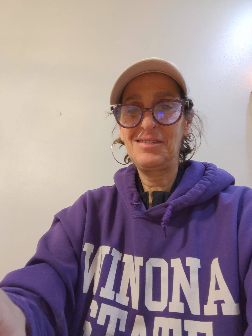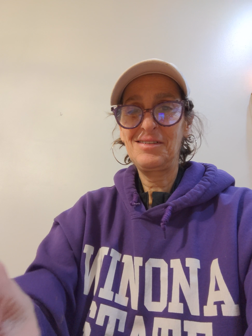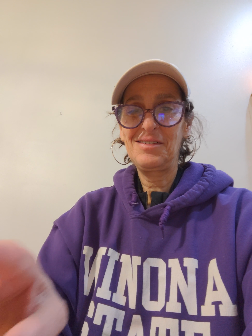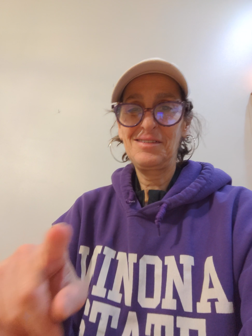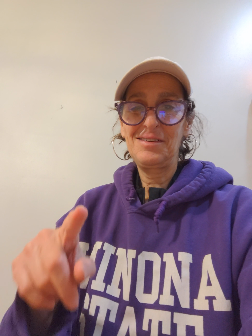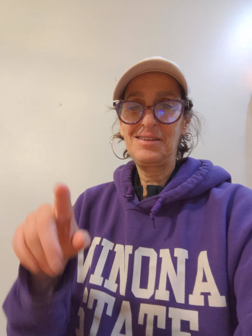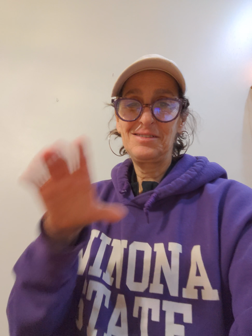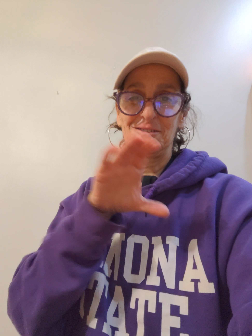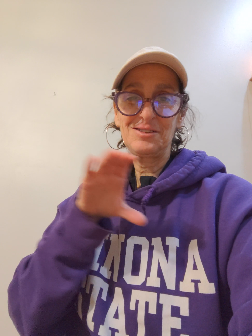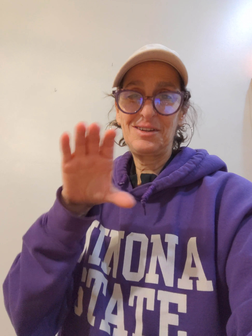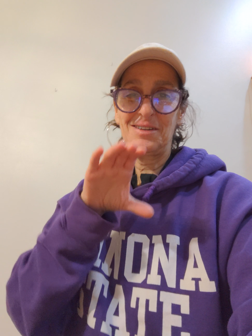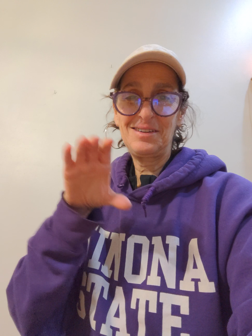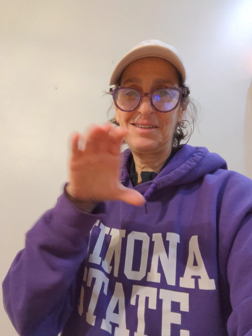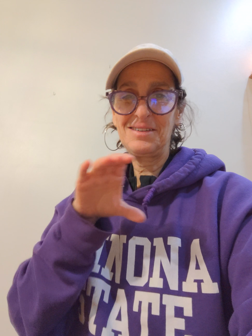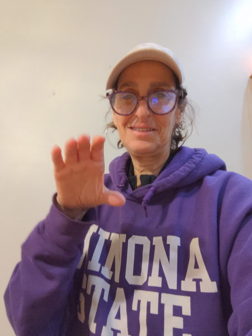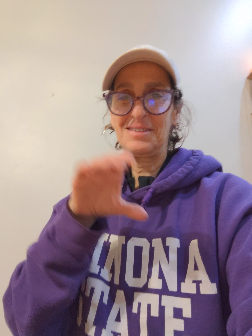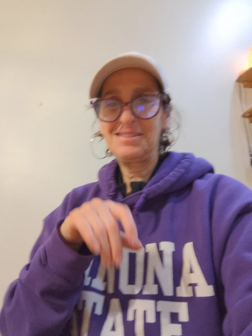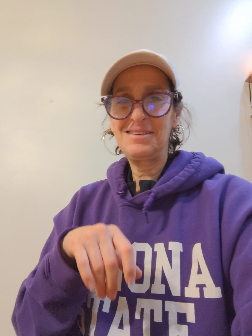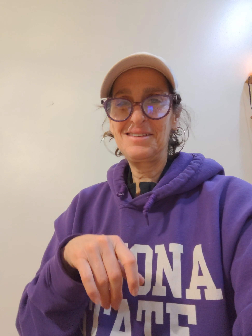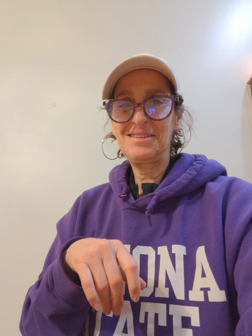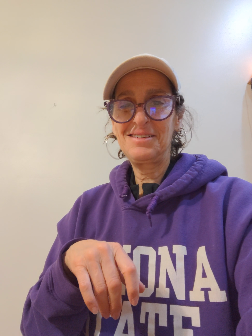chocolate